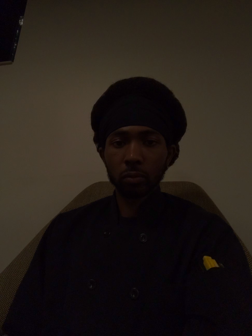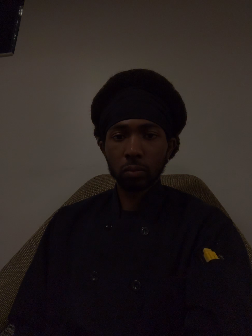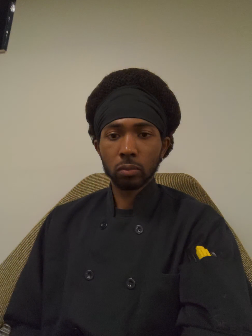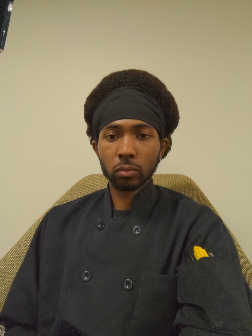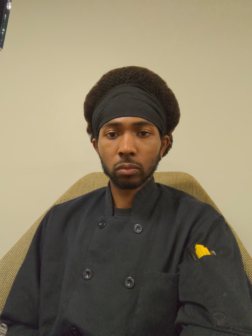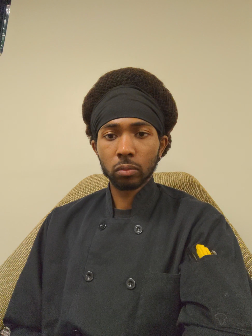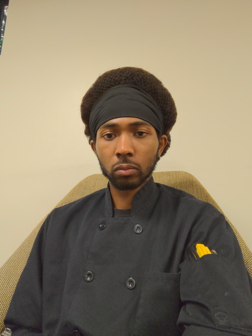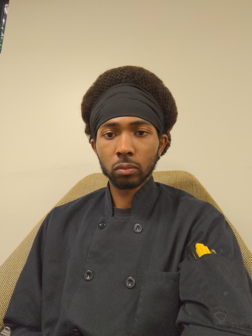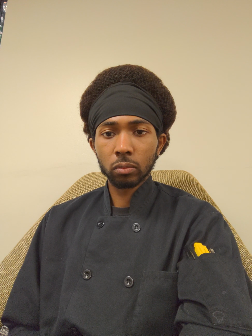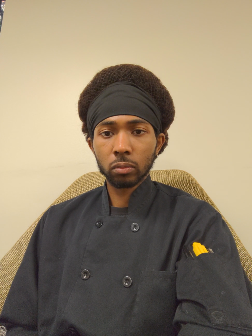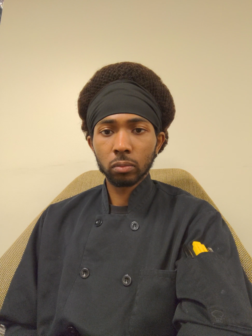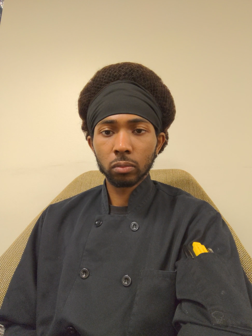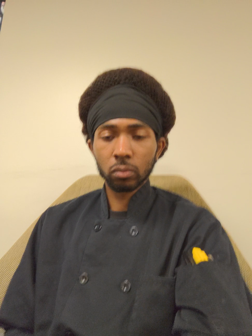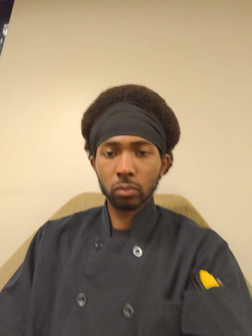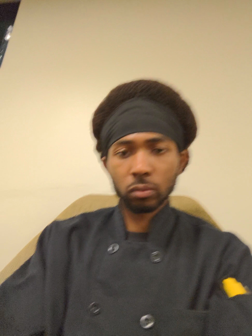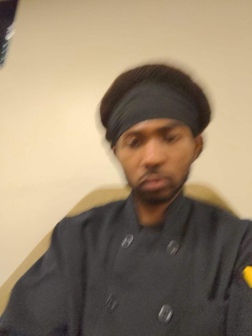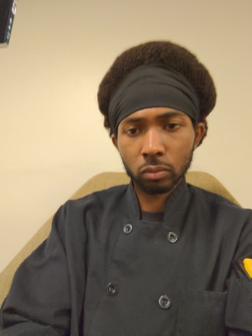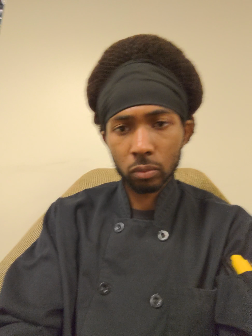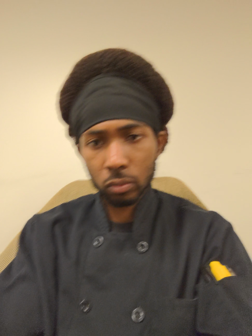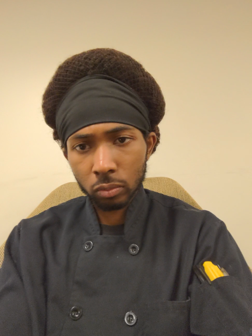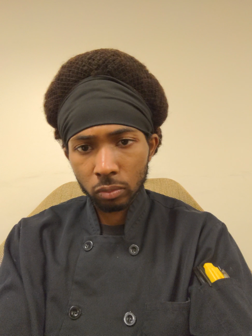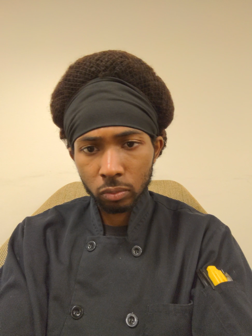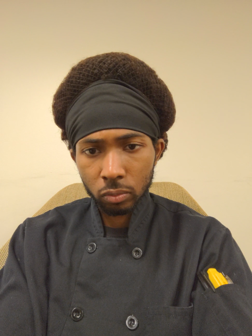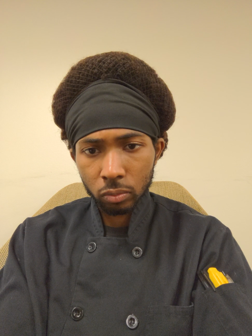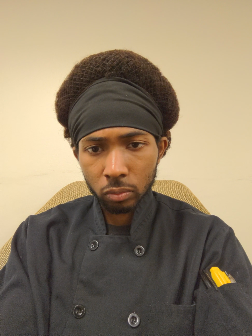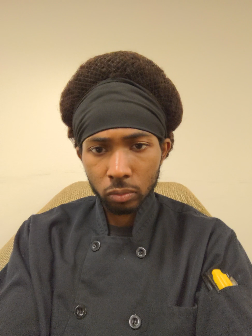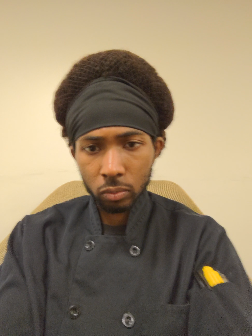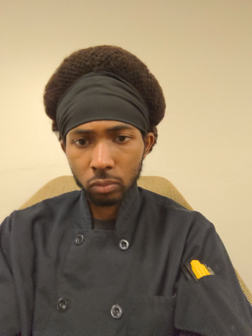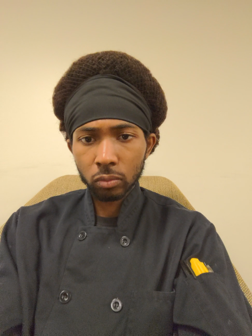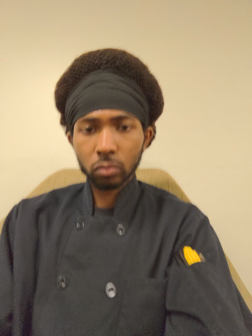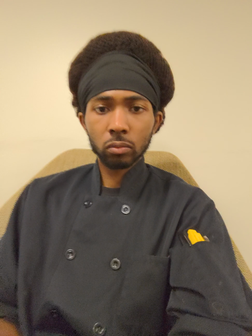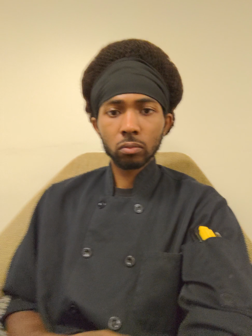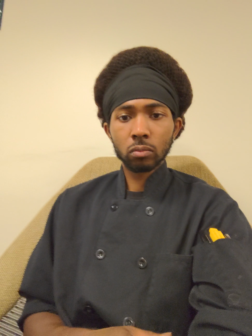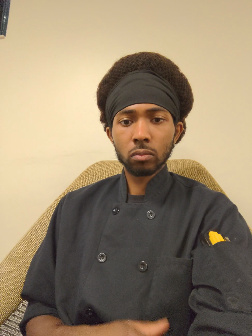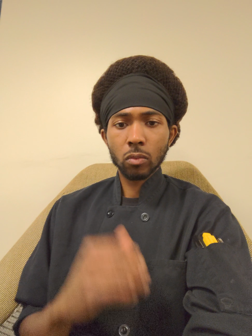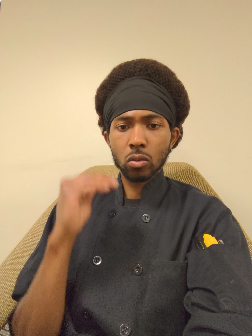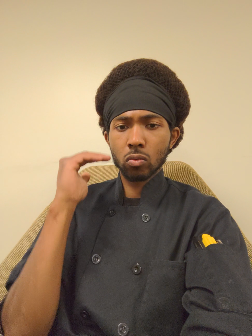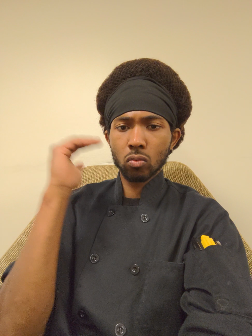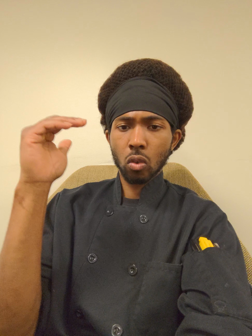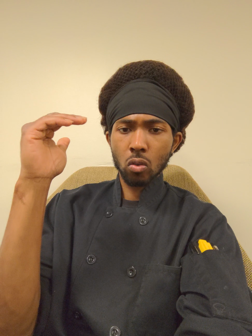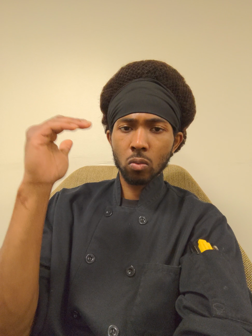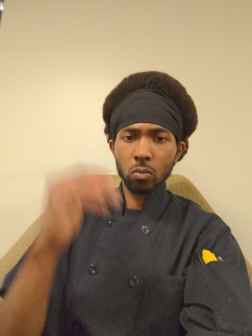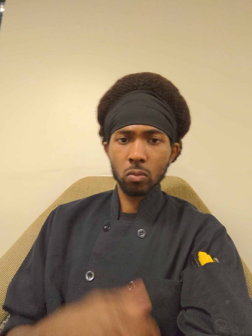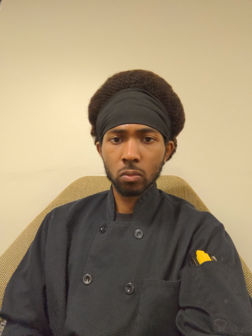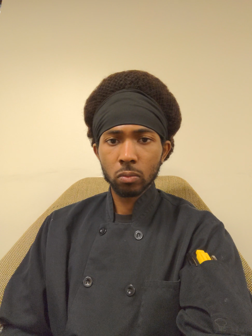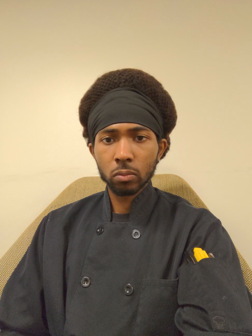big